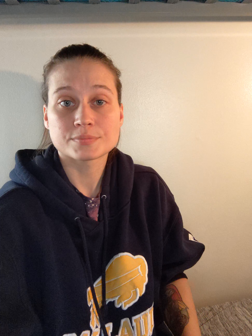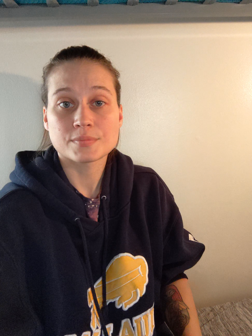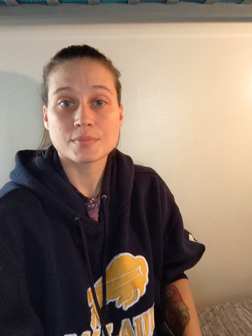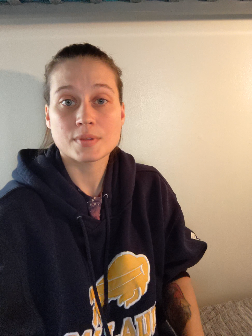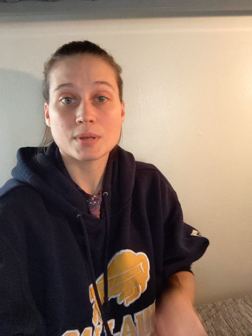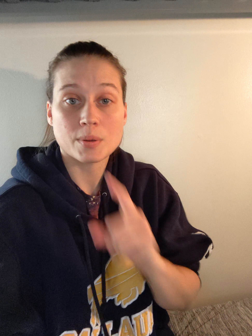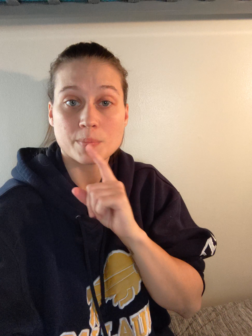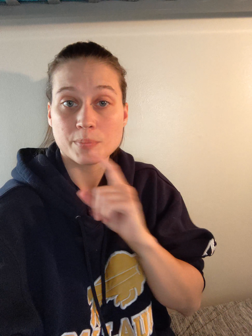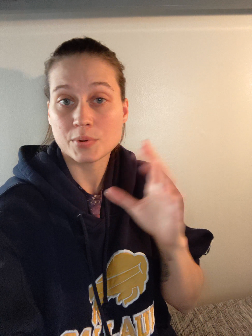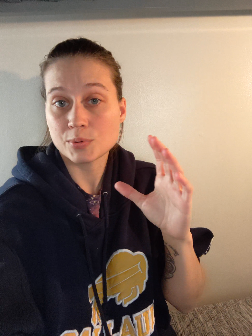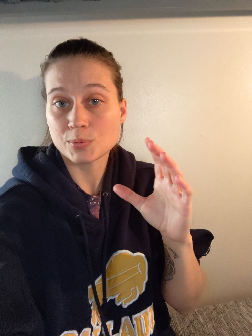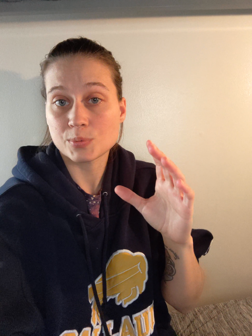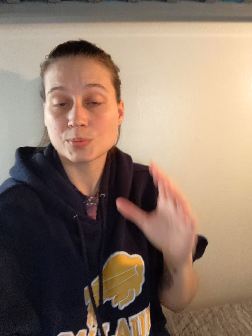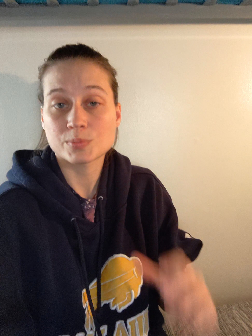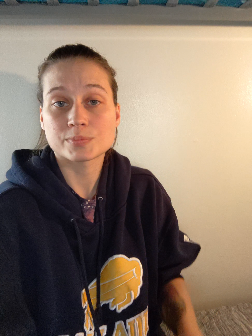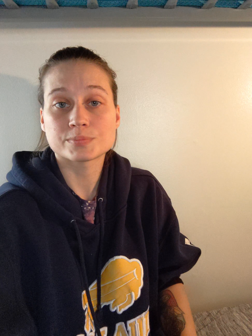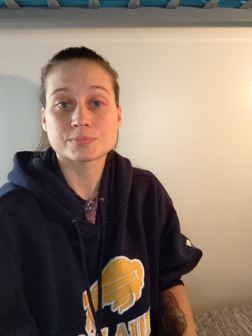balloon